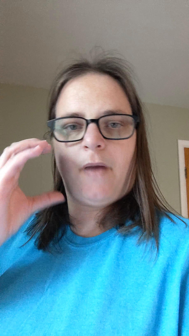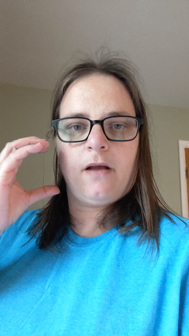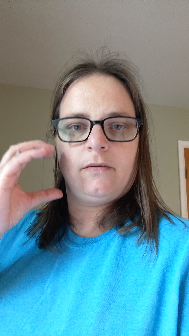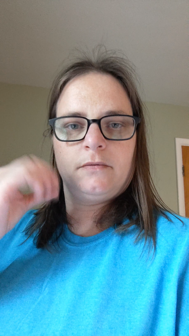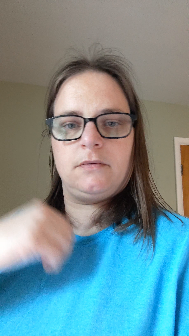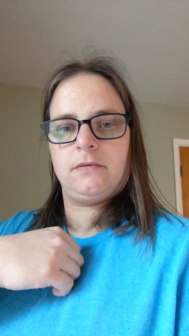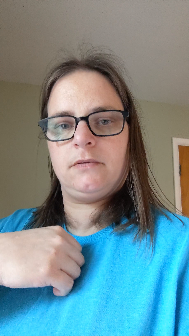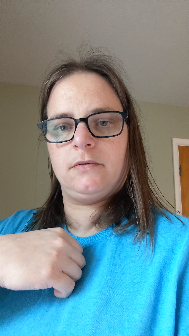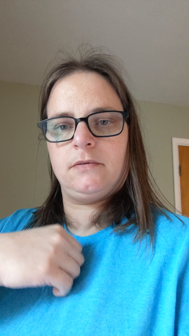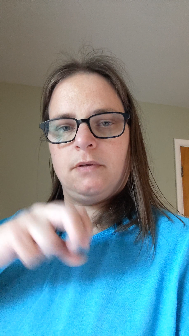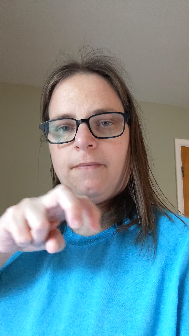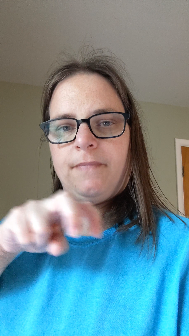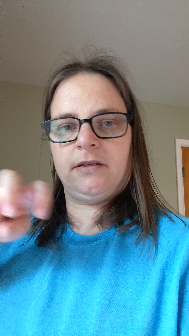bench